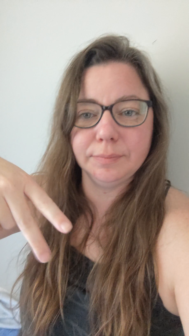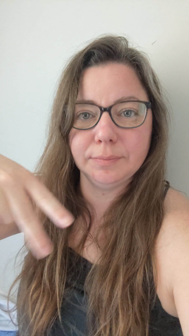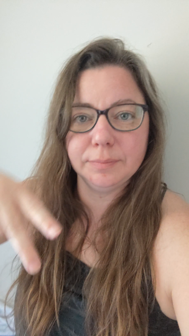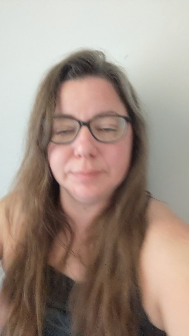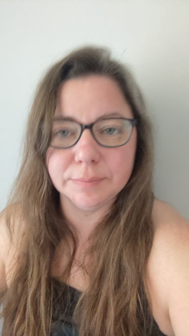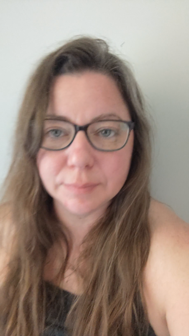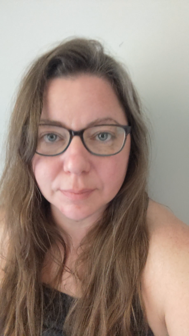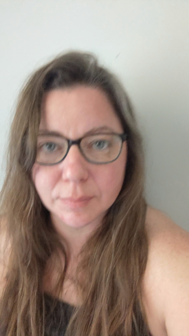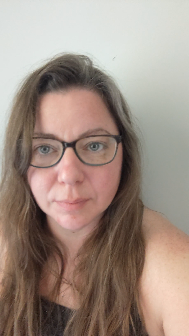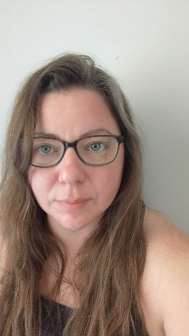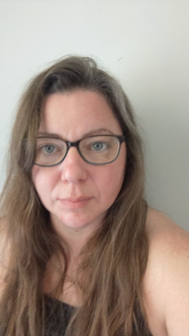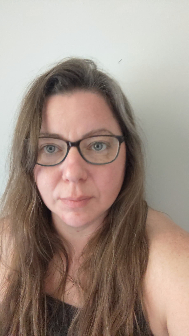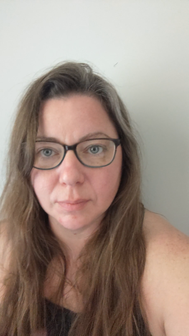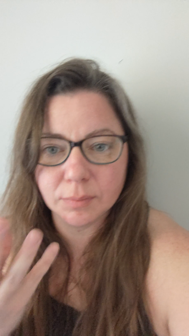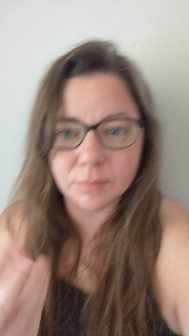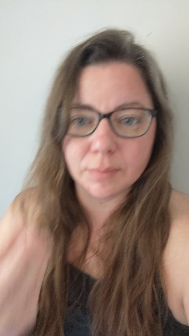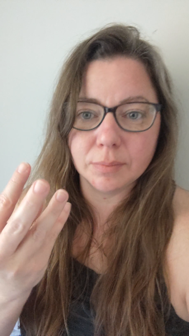gentle